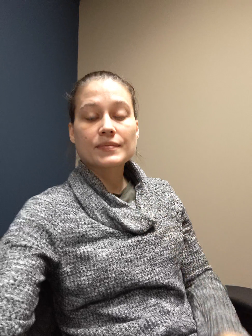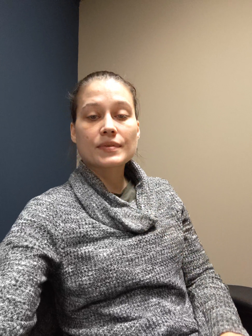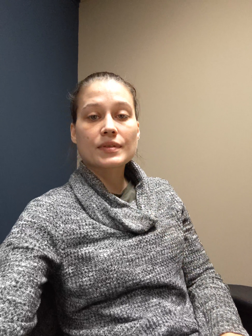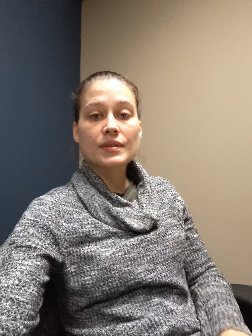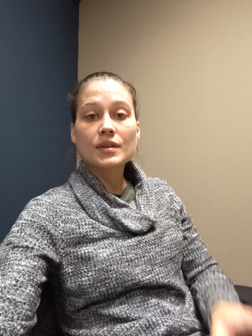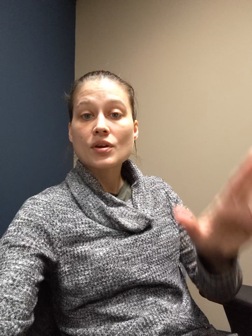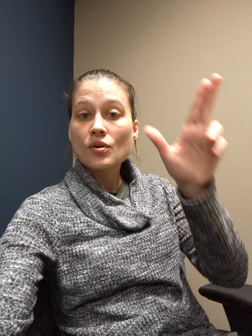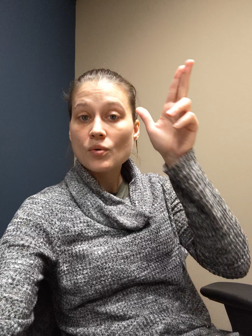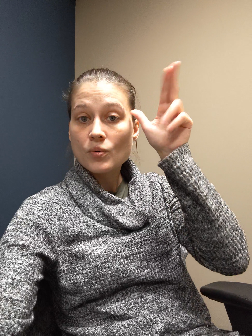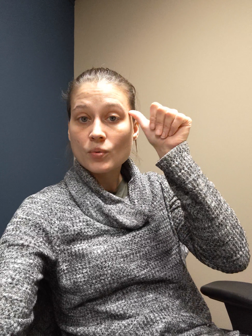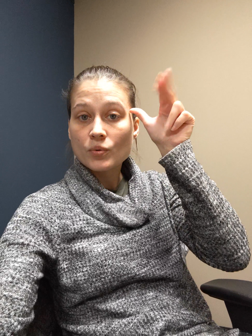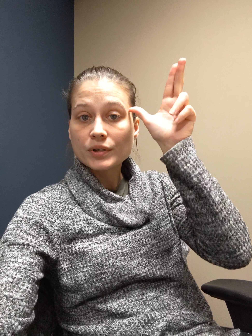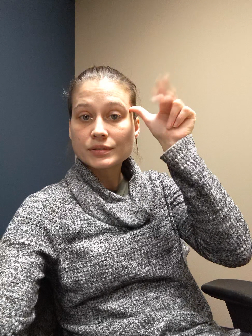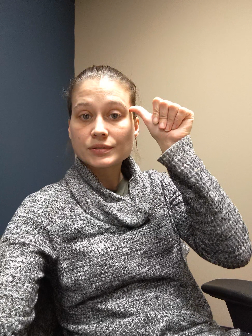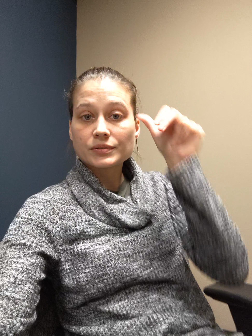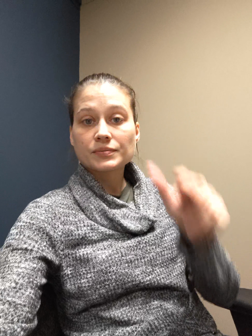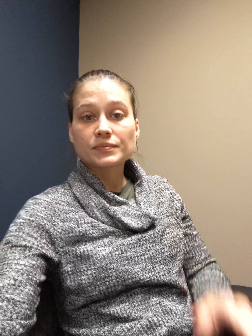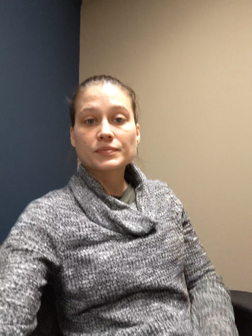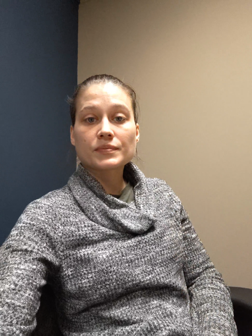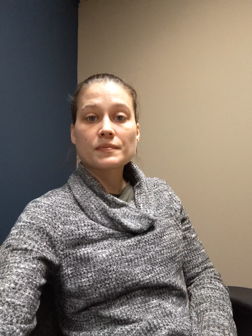horse